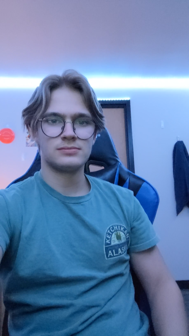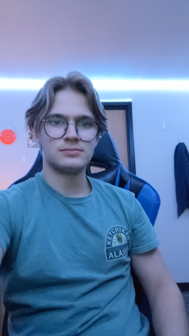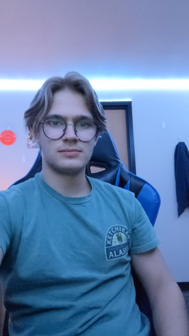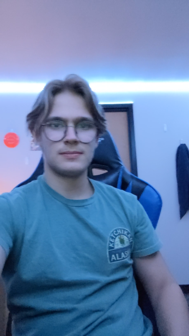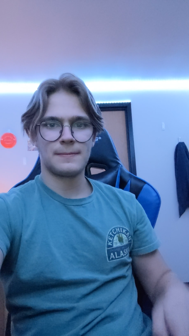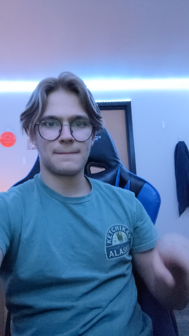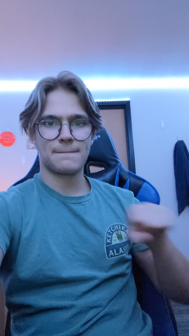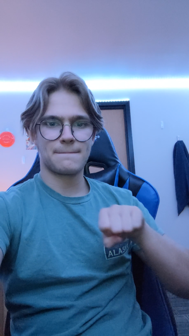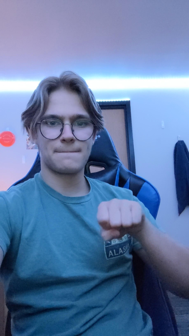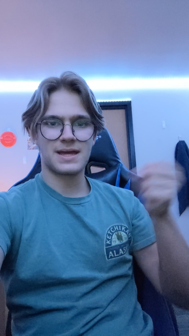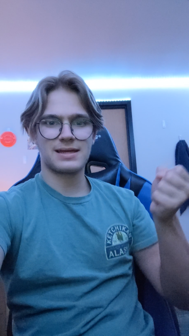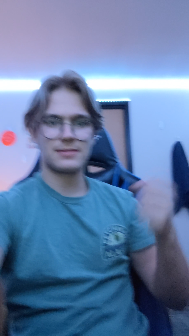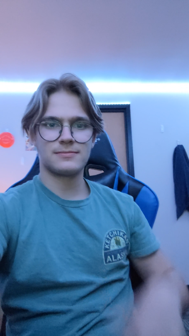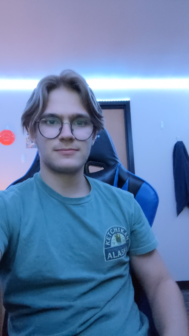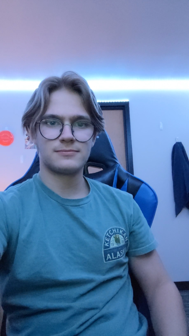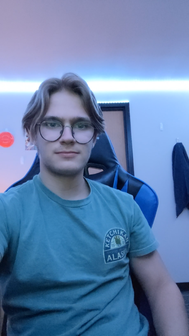break